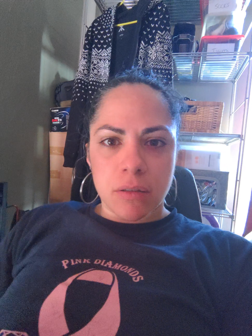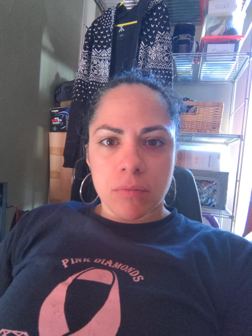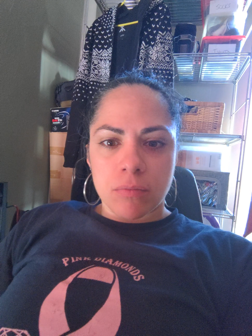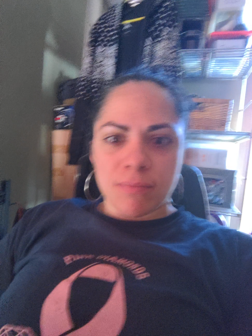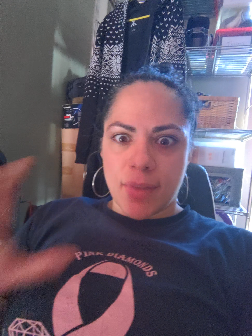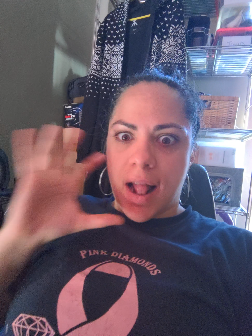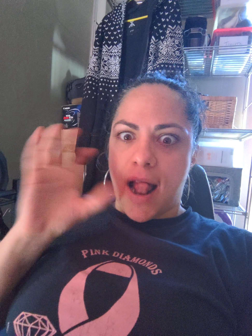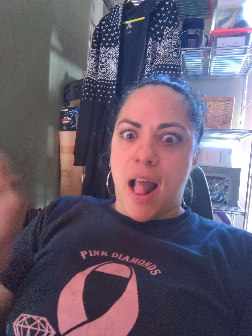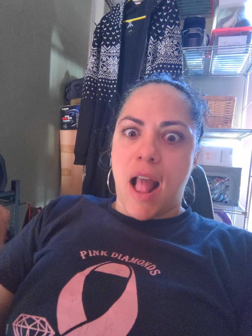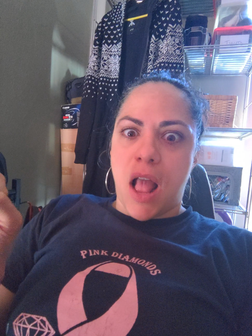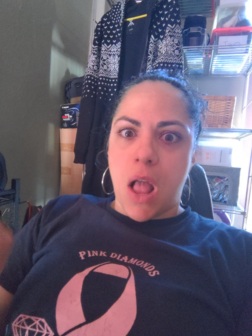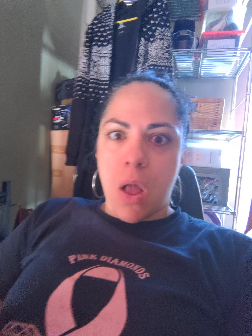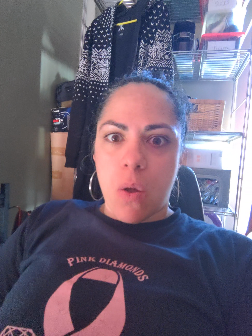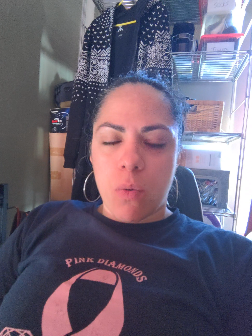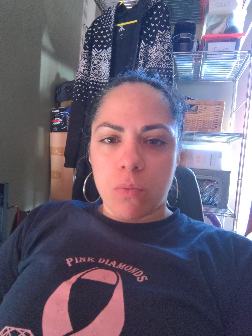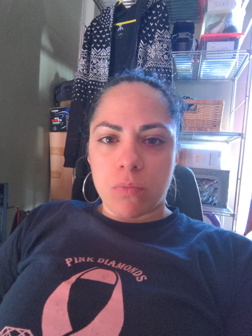loud